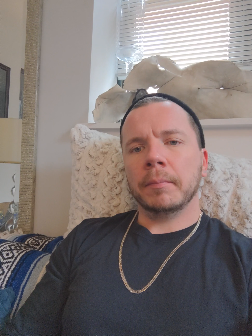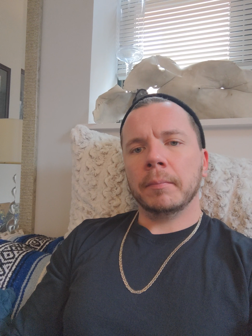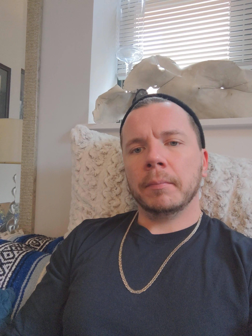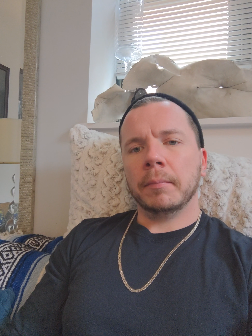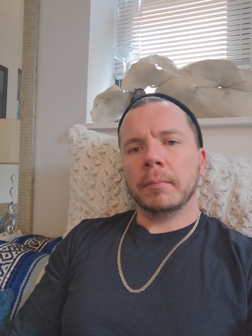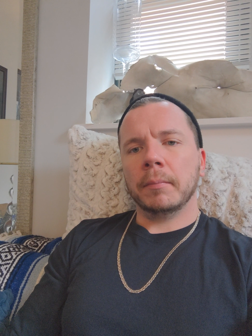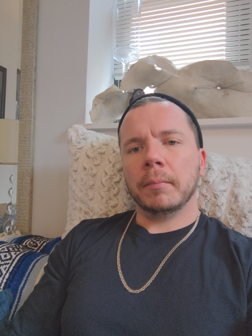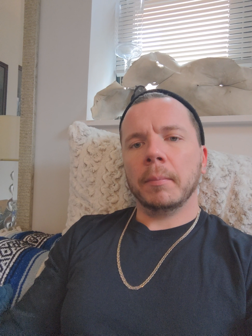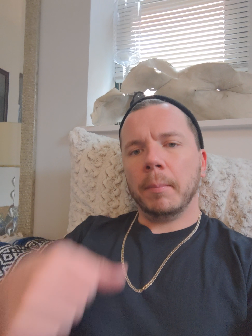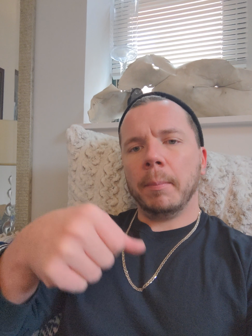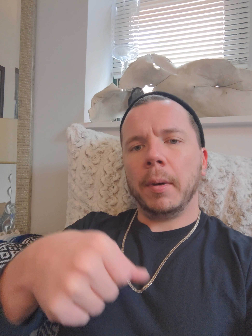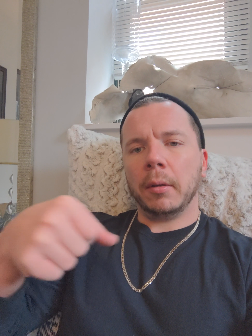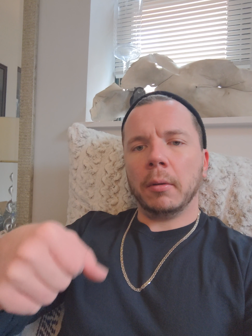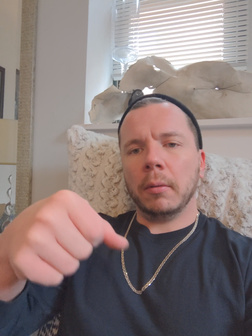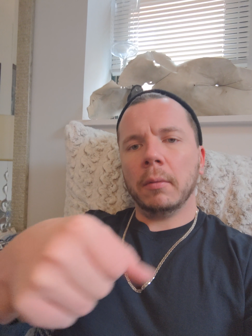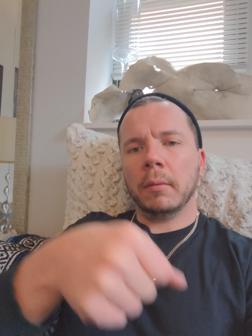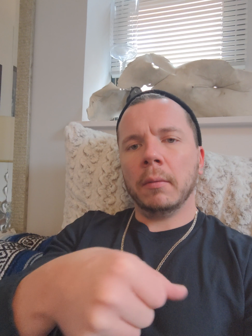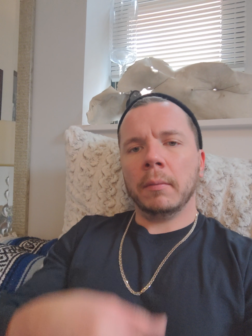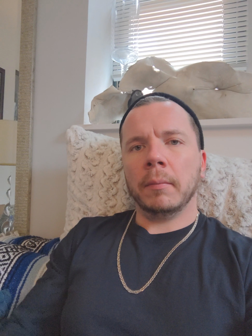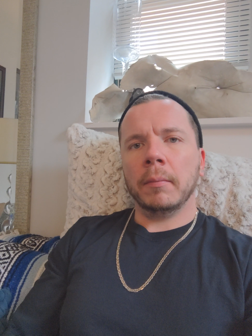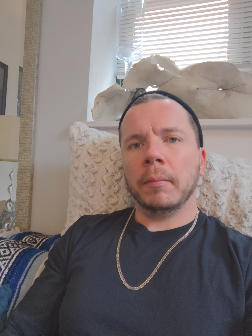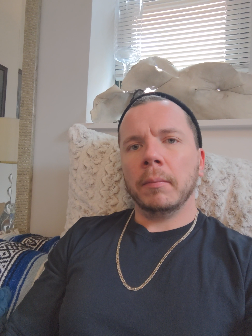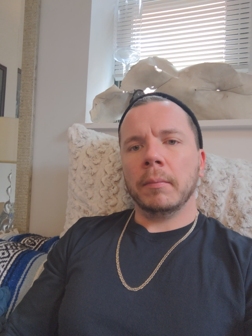puzzle